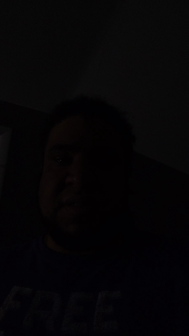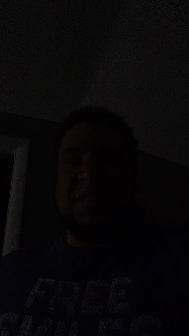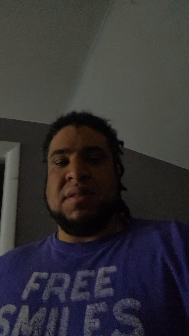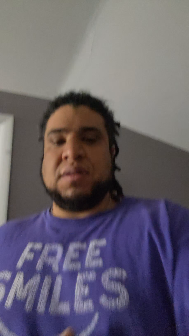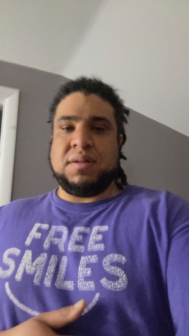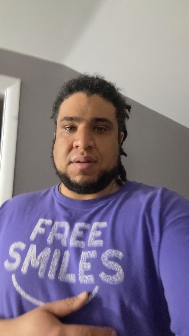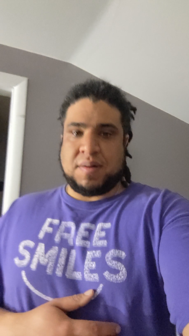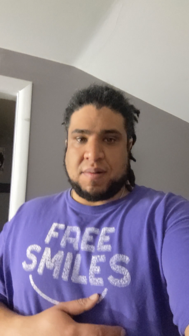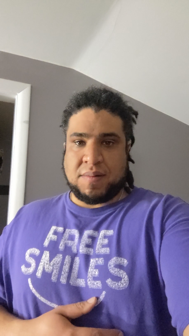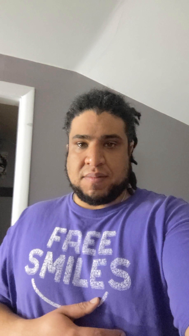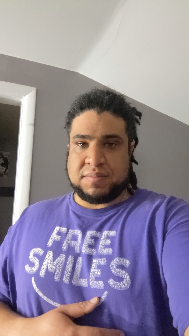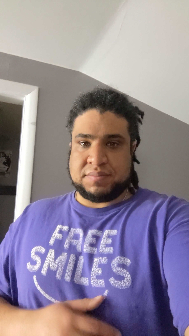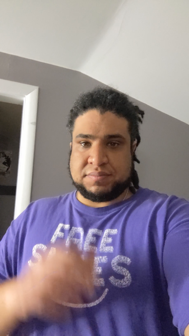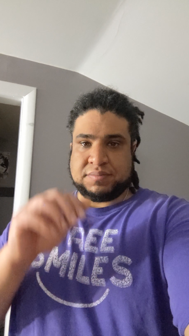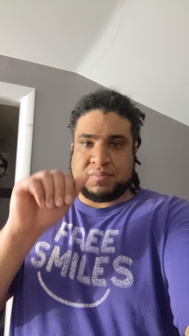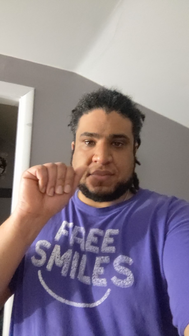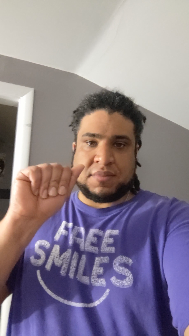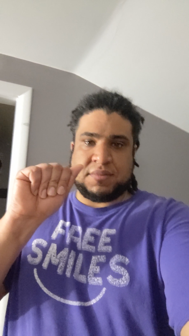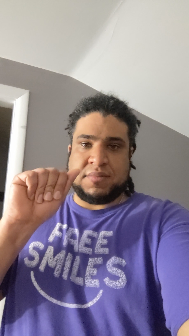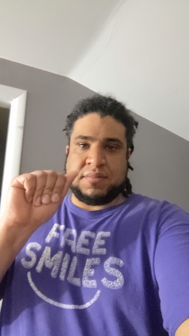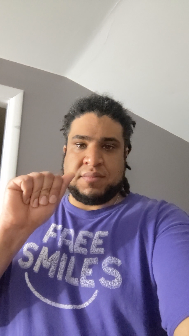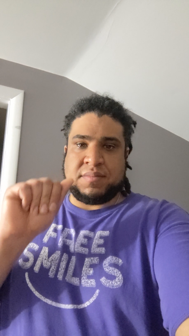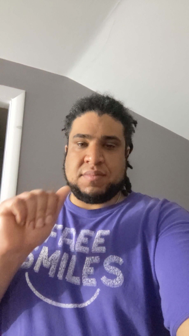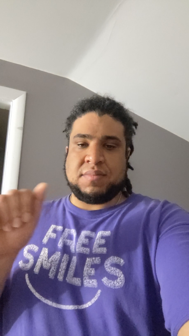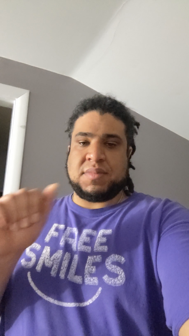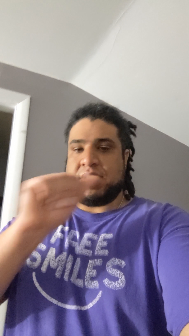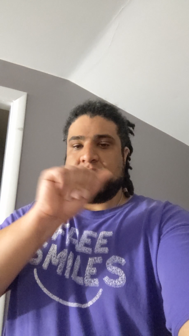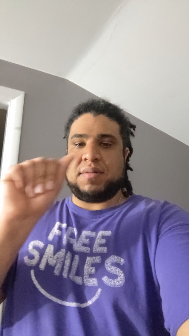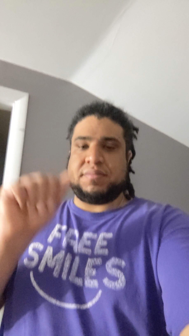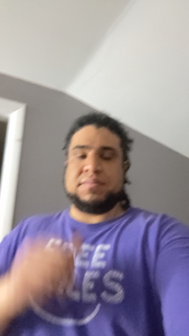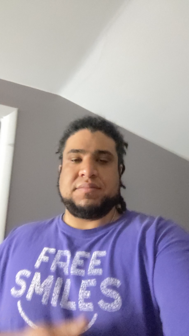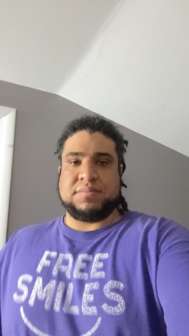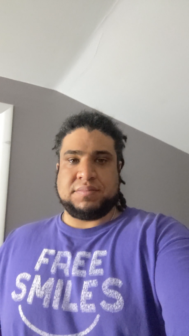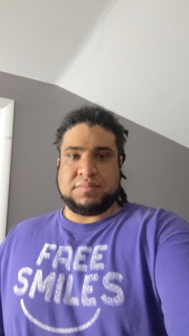a